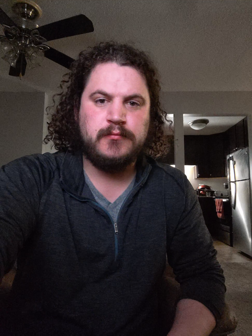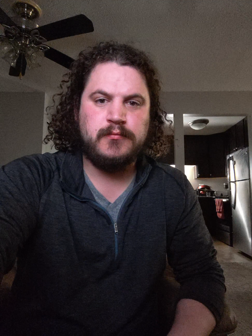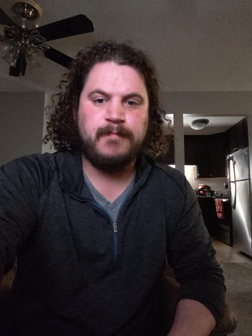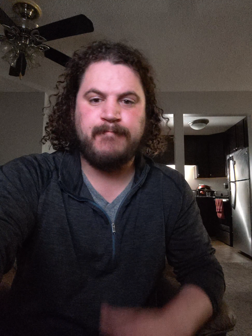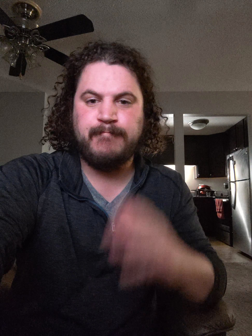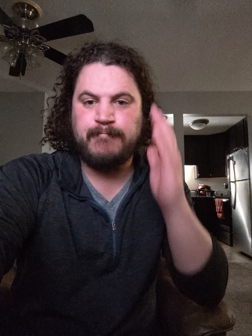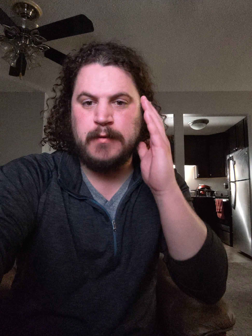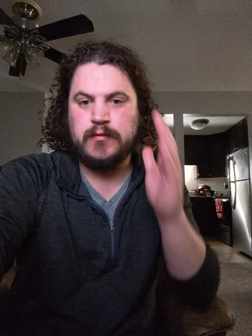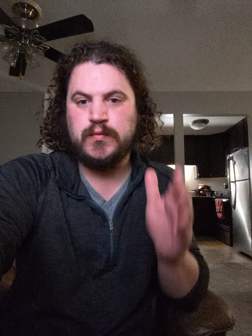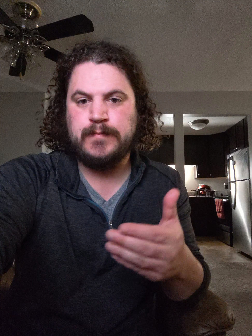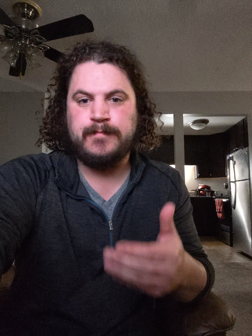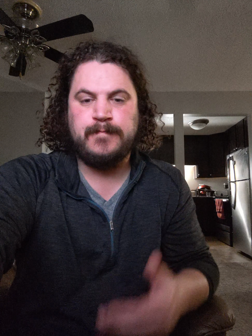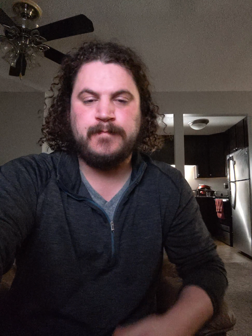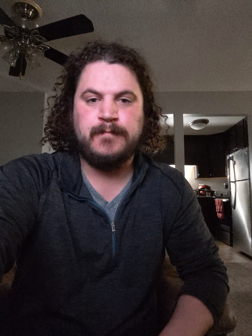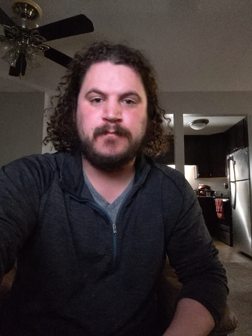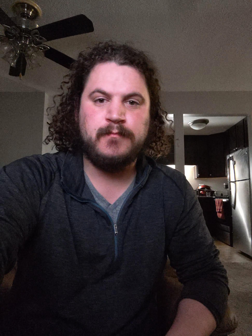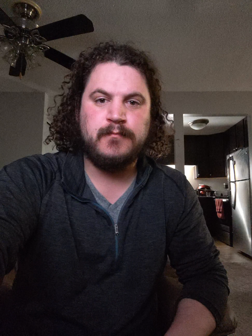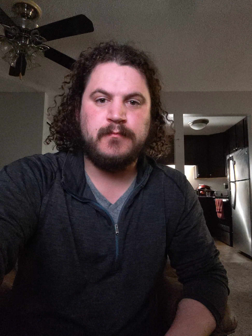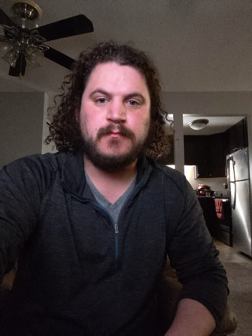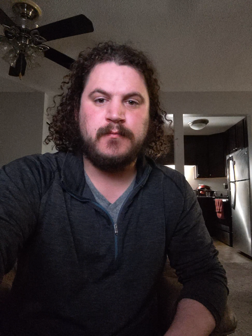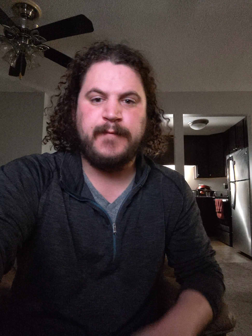bedroom